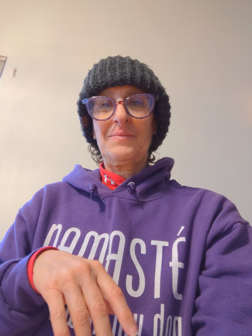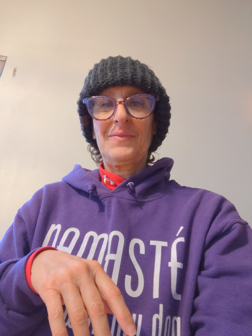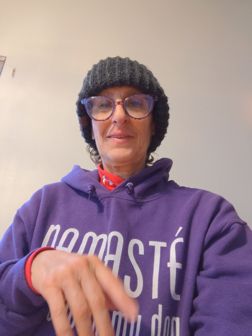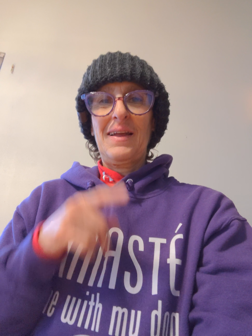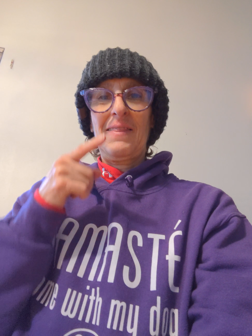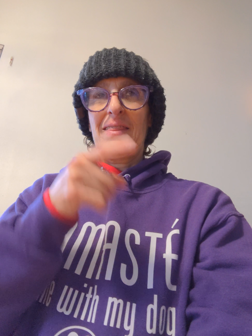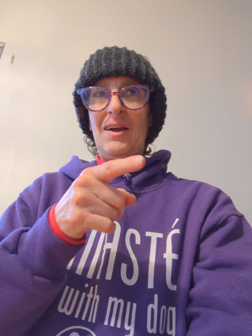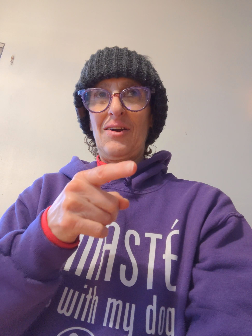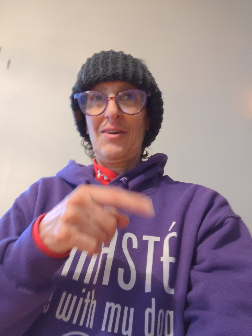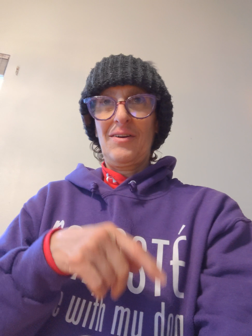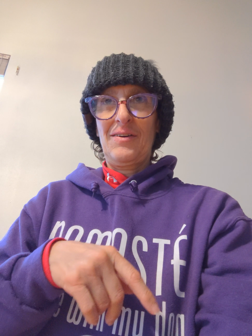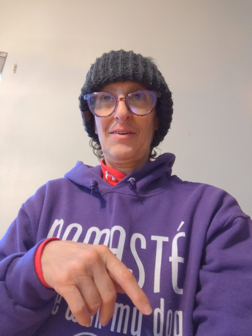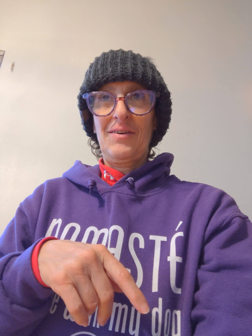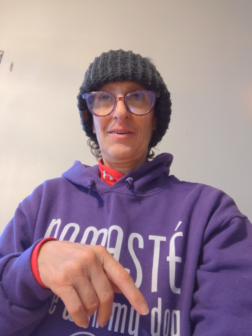there